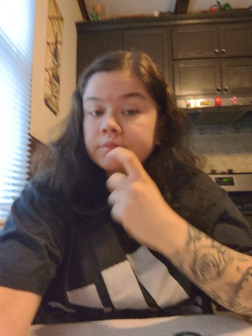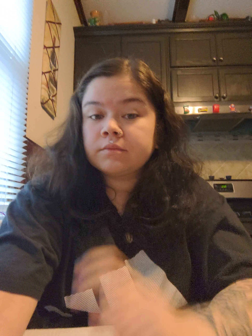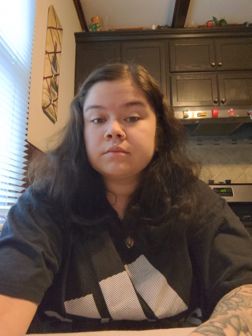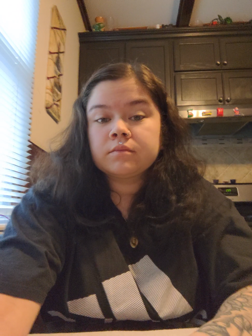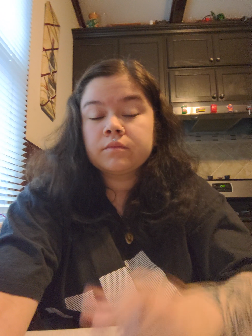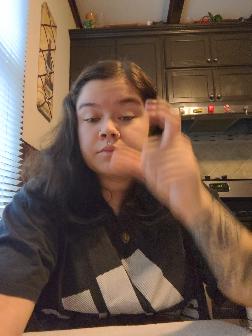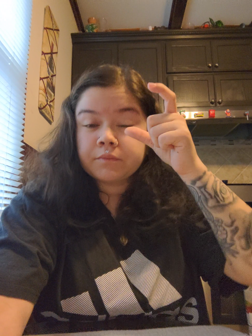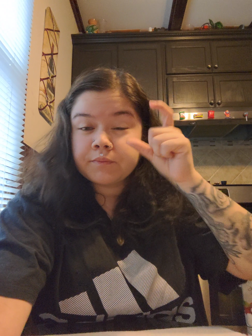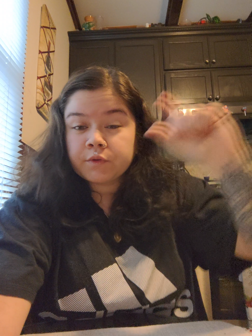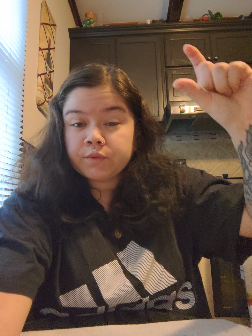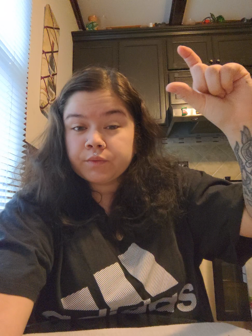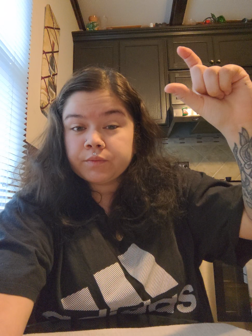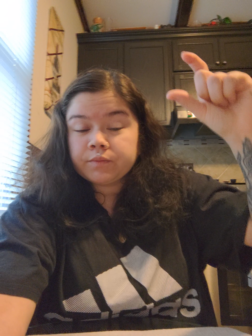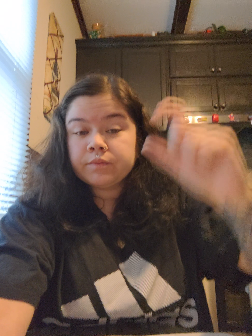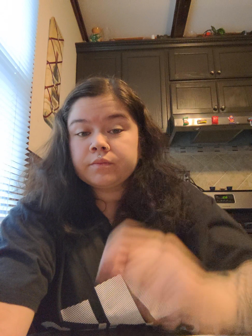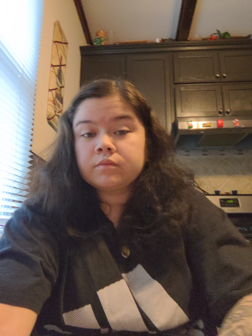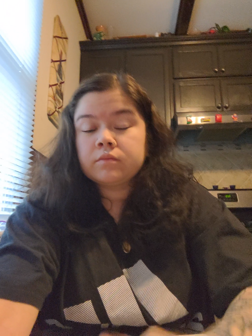moon